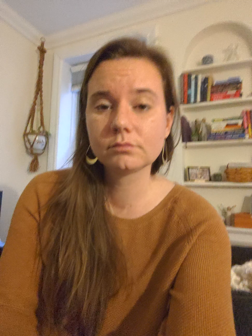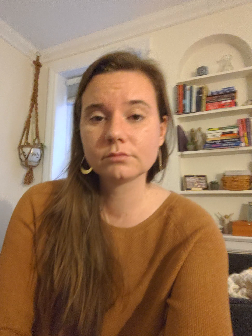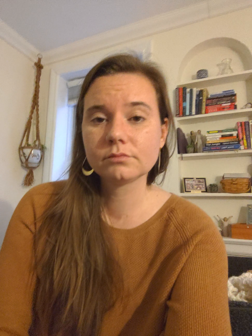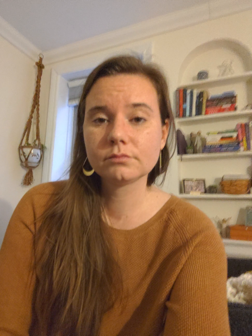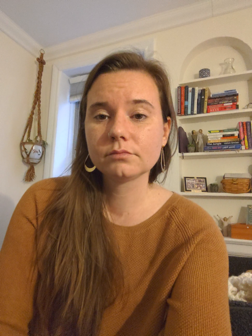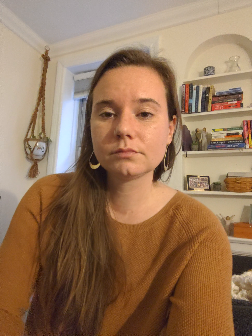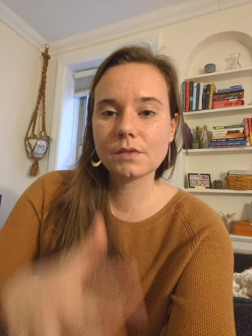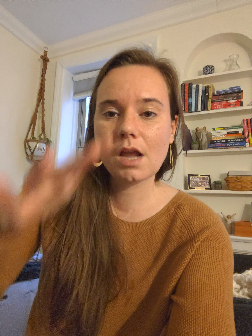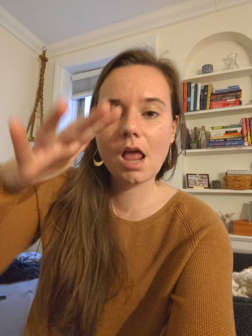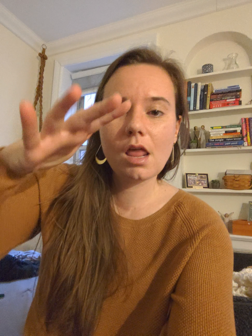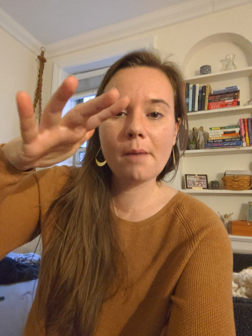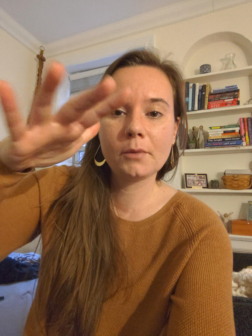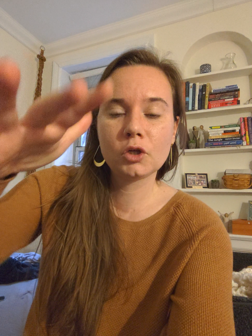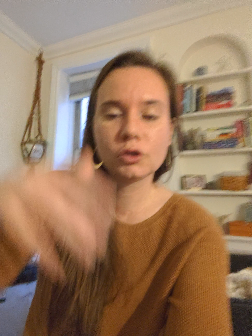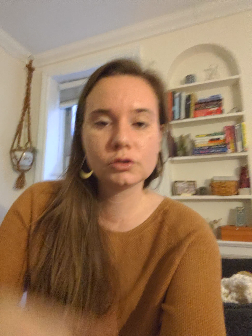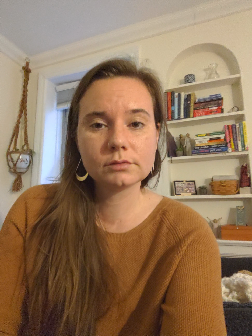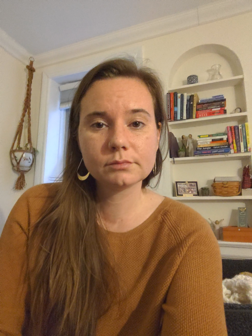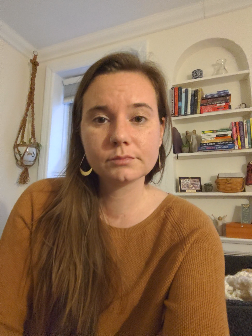helicopter